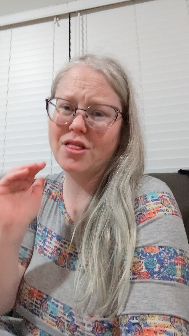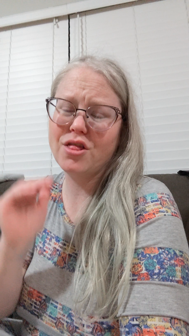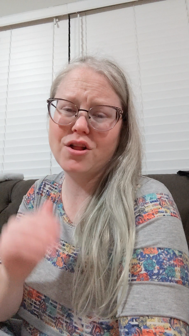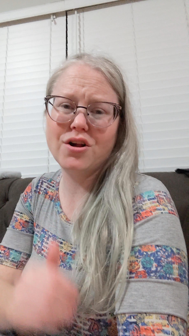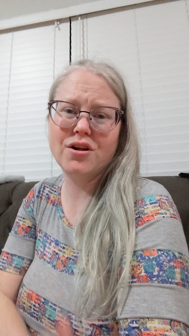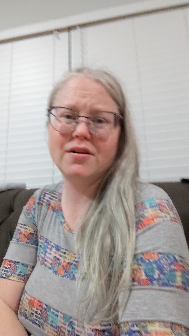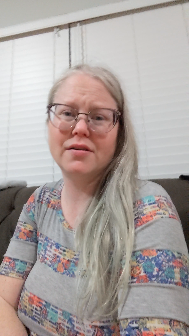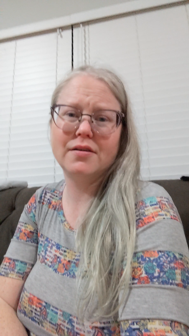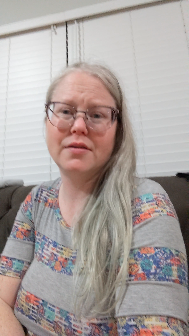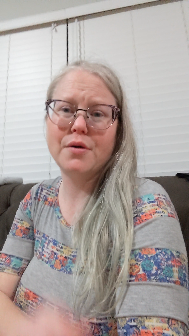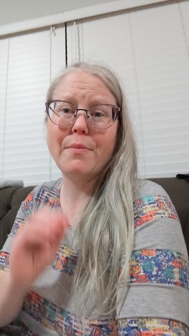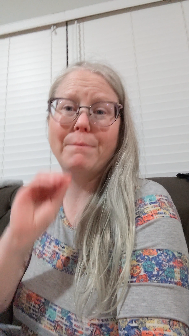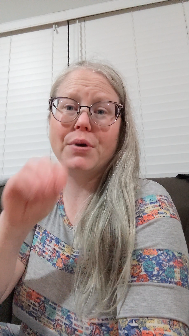put